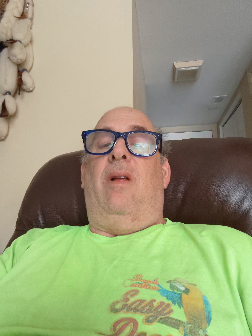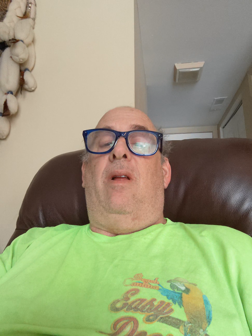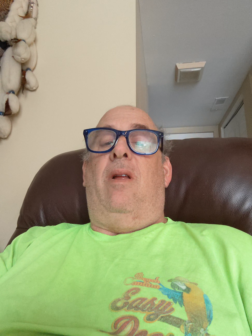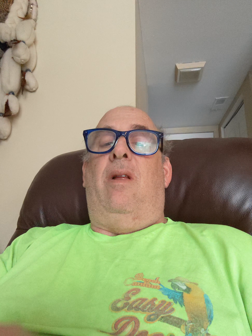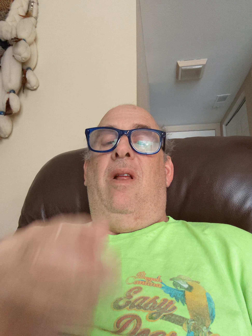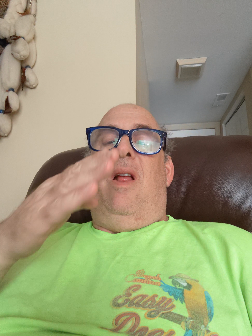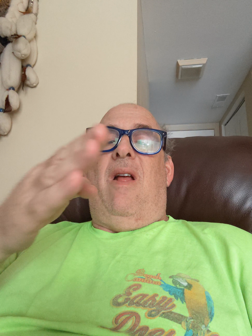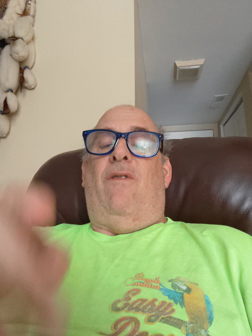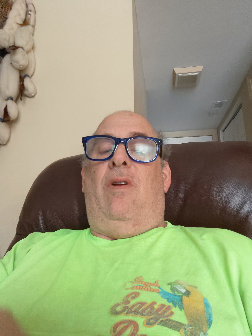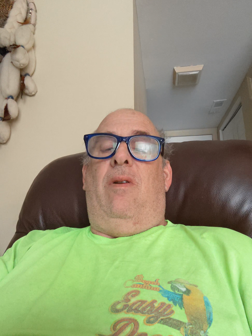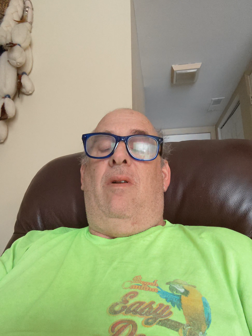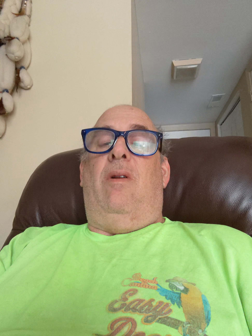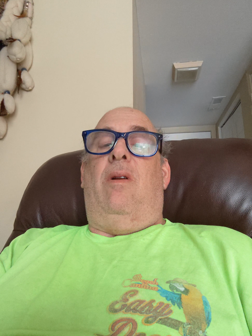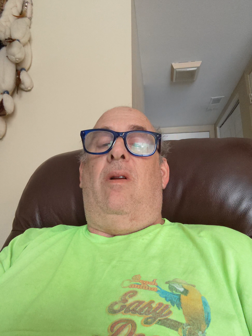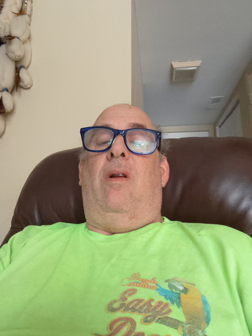after